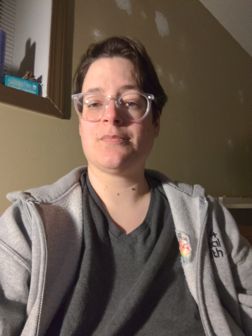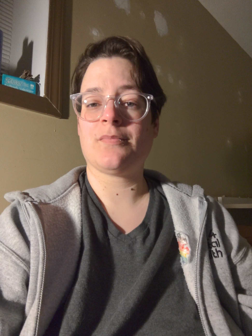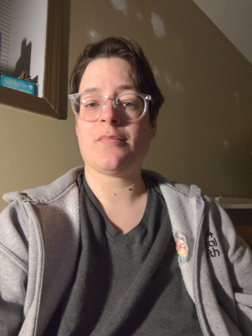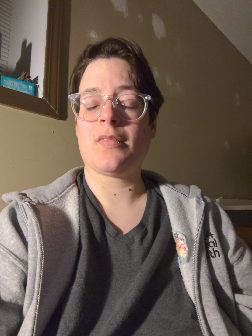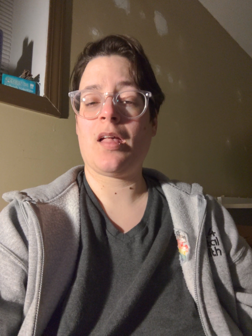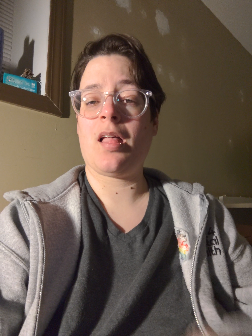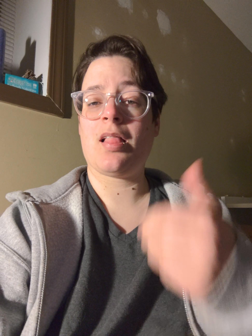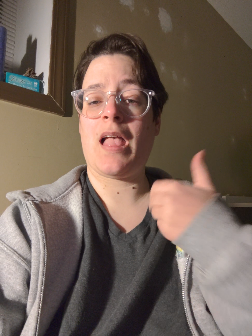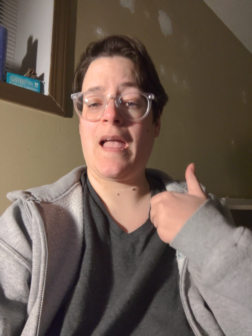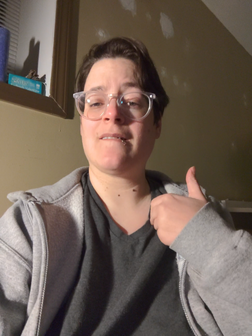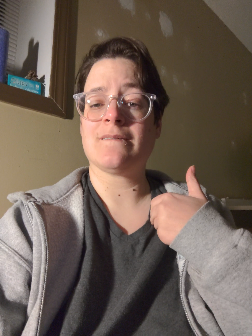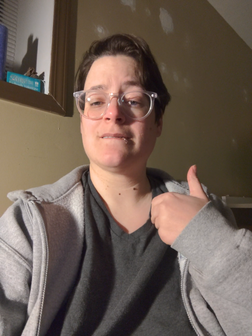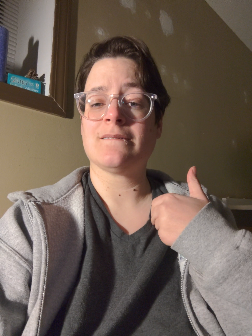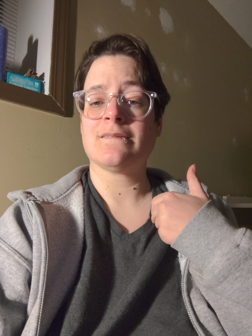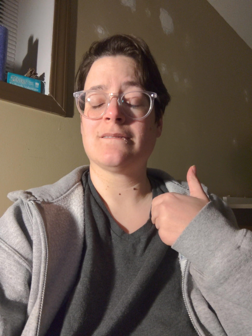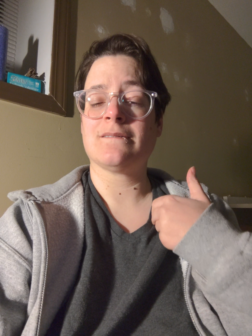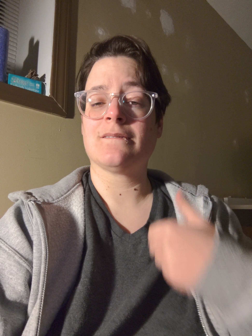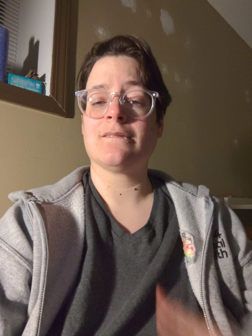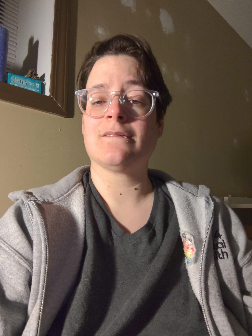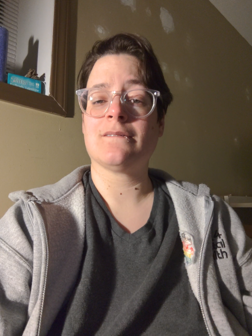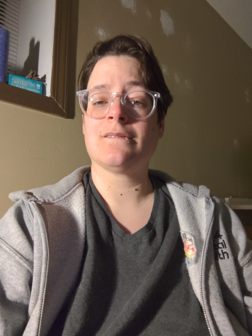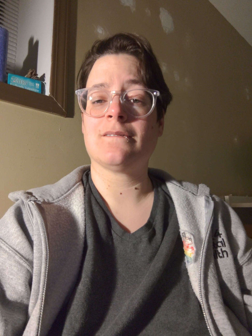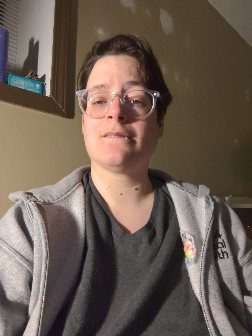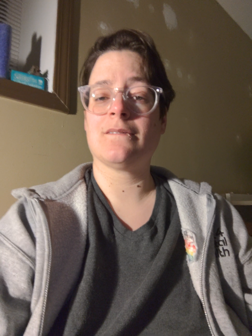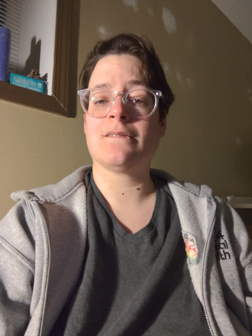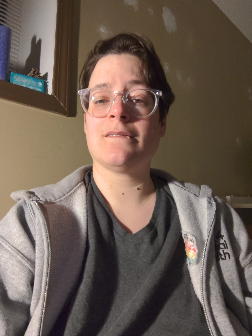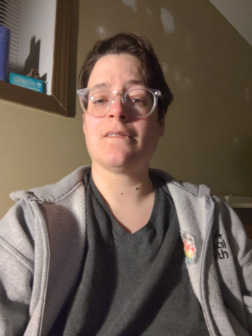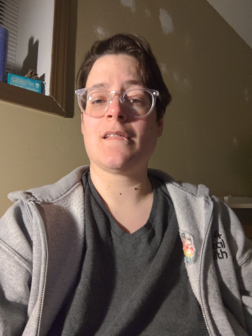have